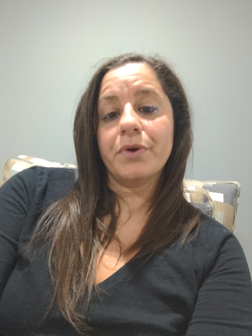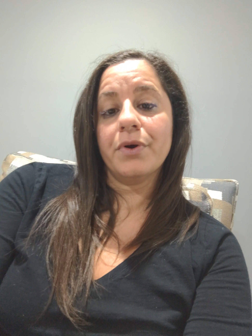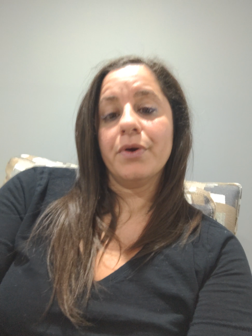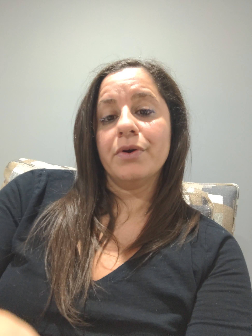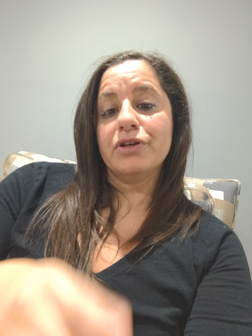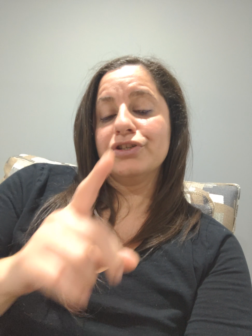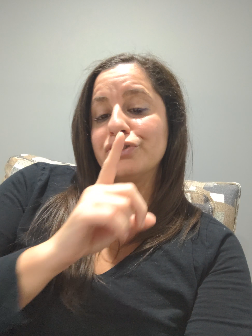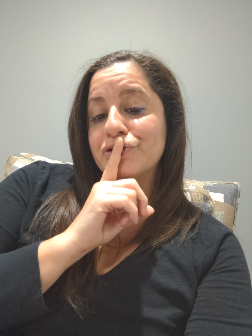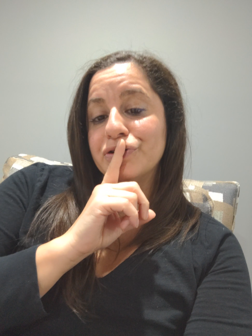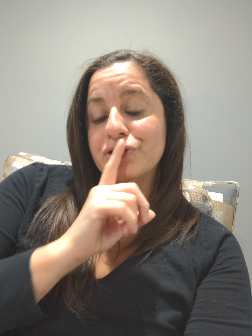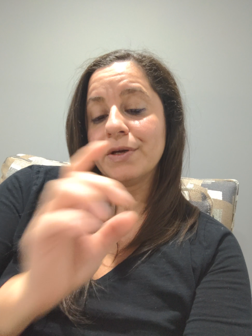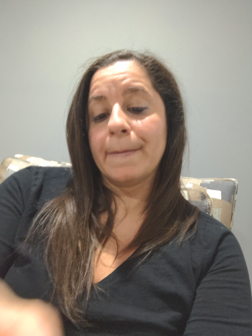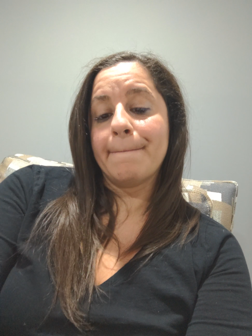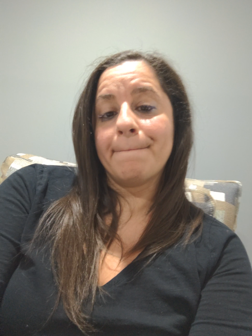shhh